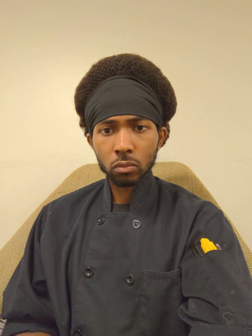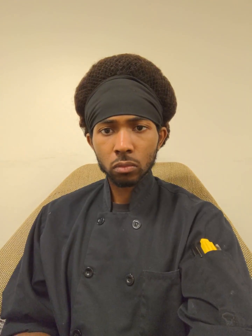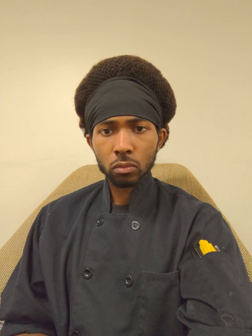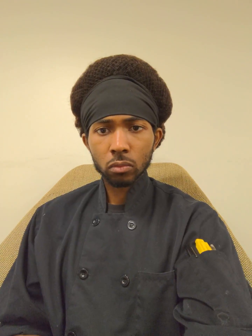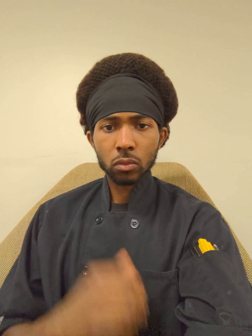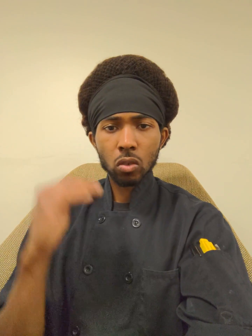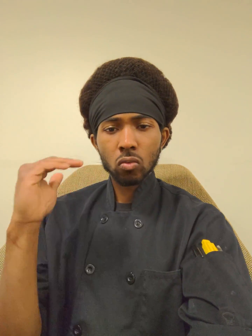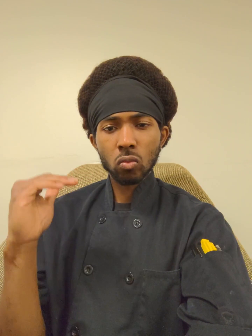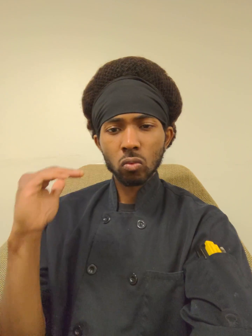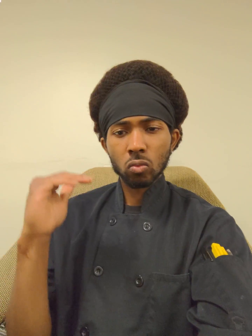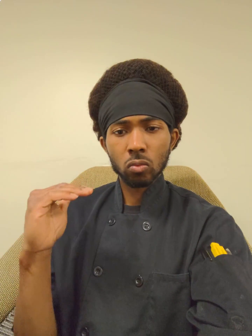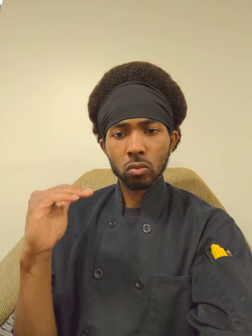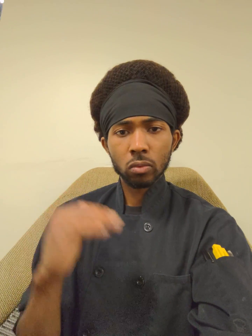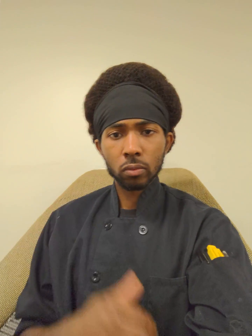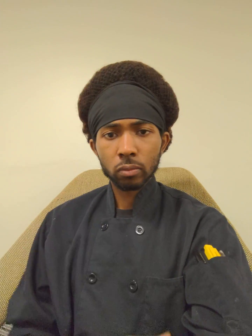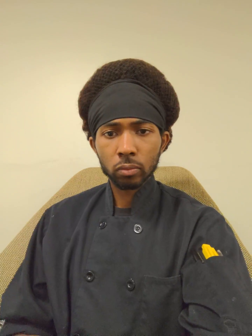little